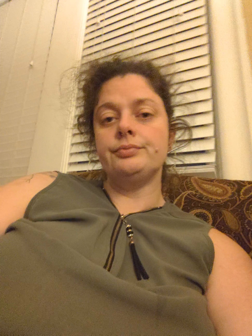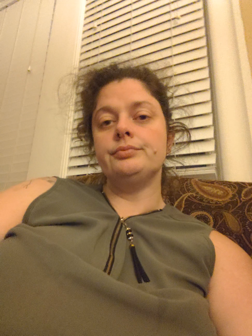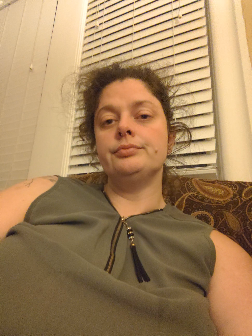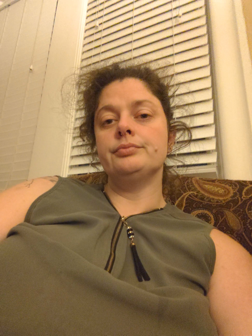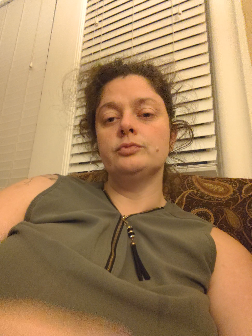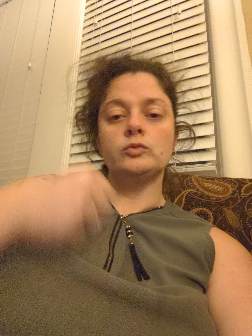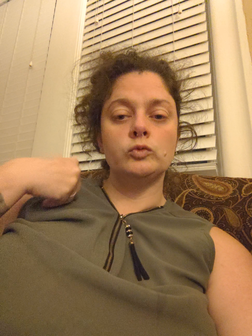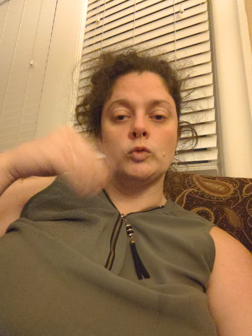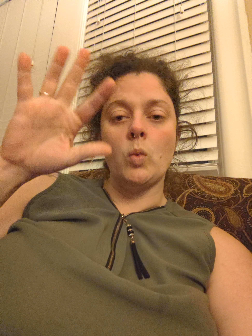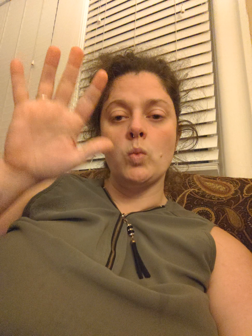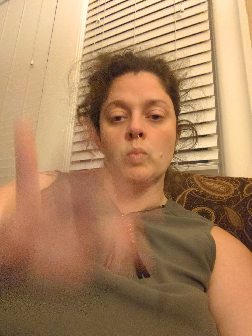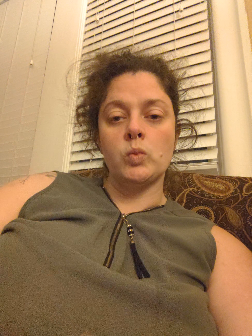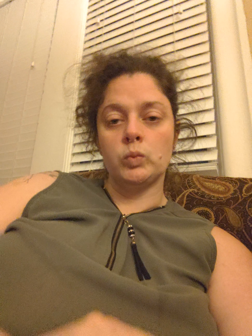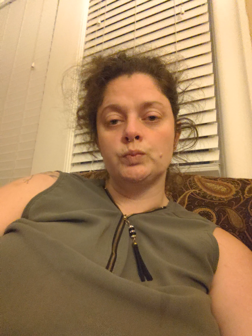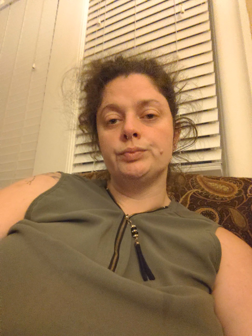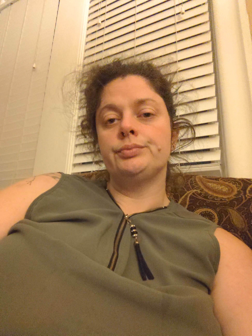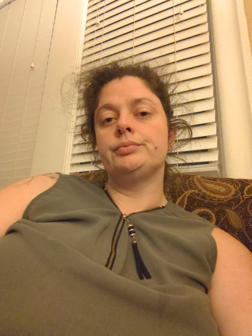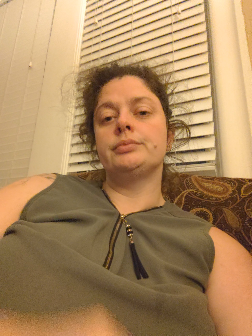snow